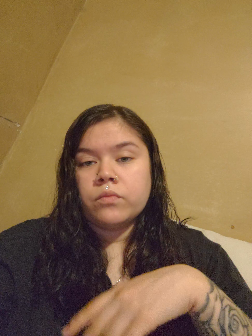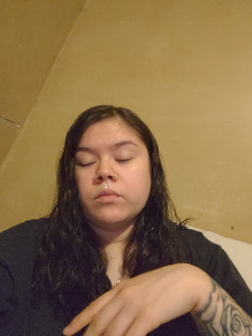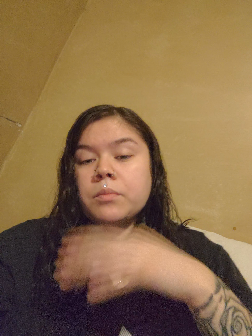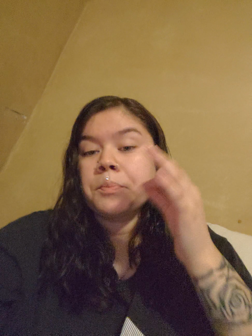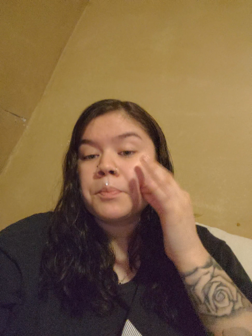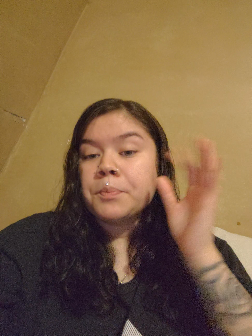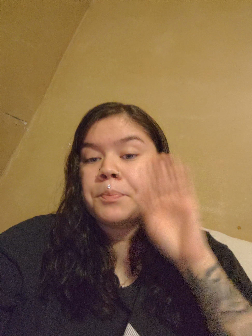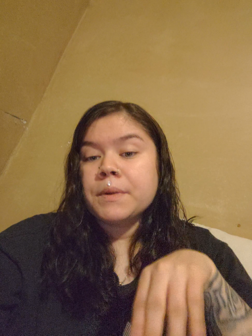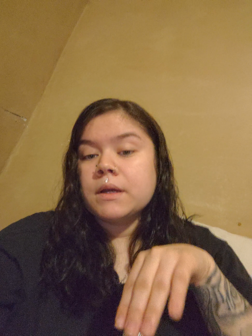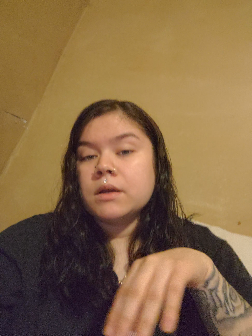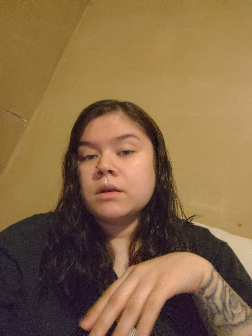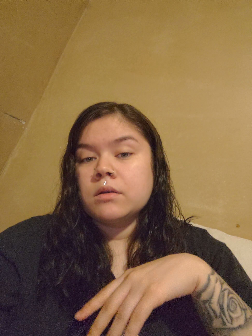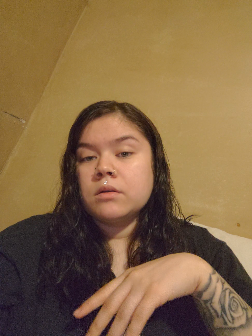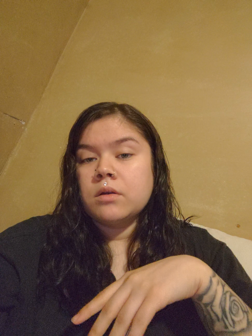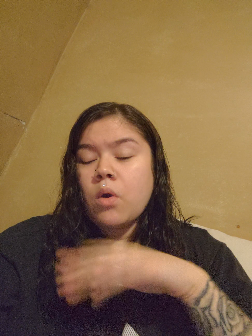bee